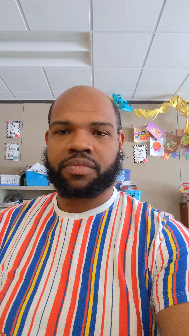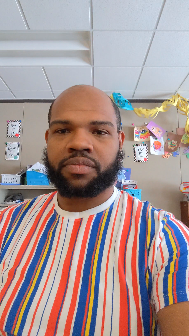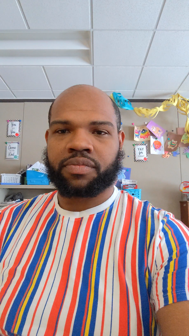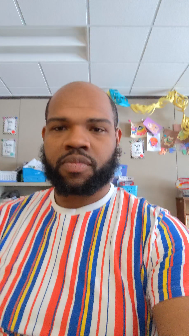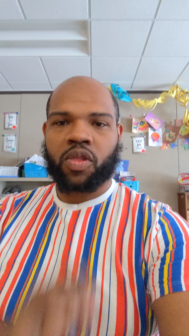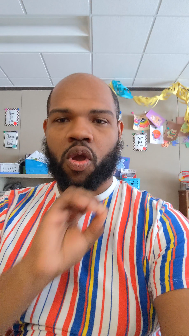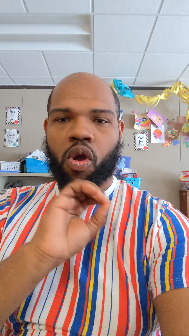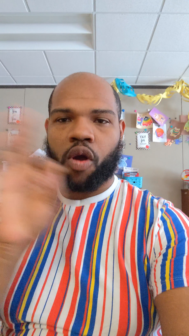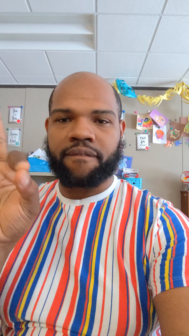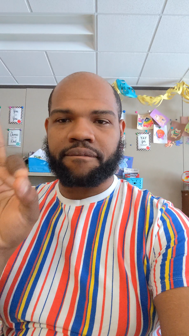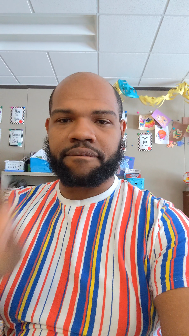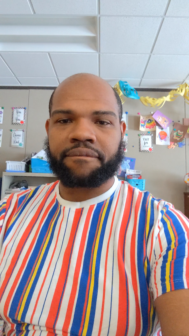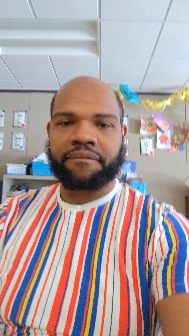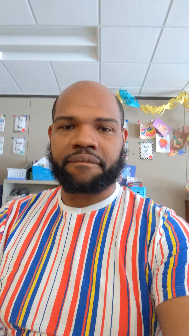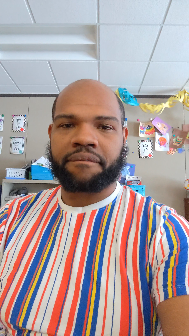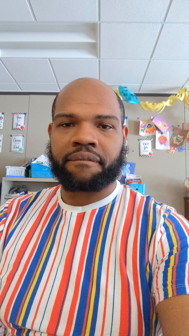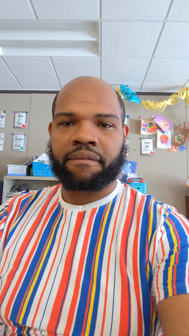off